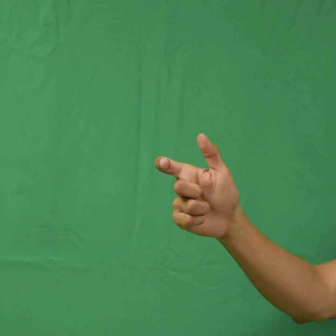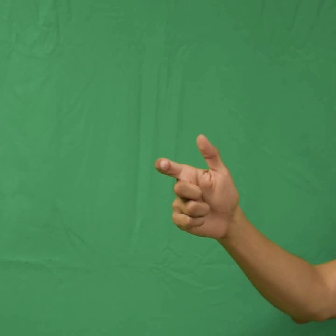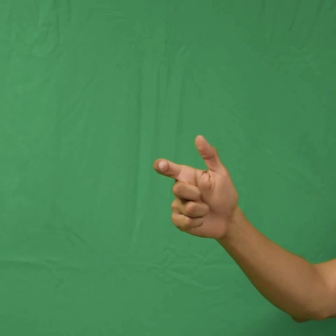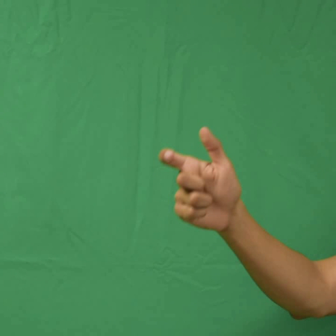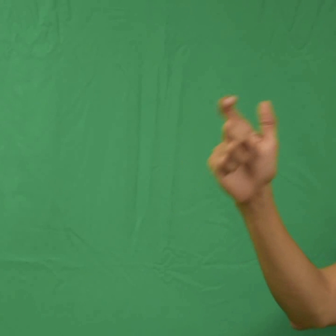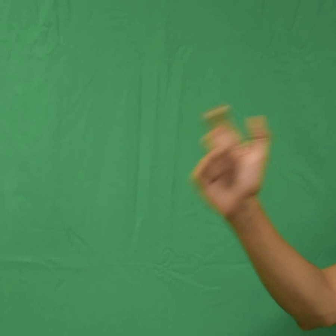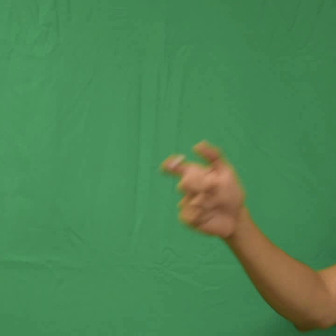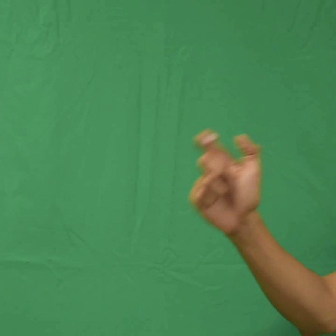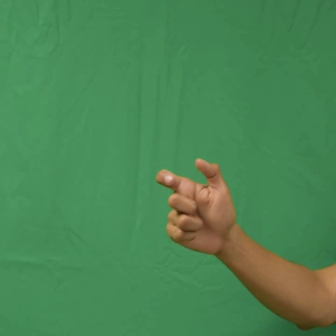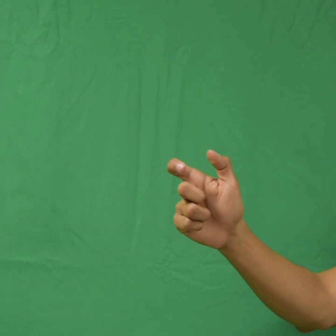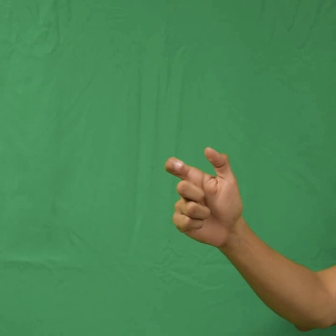Q